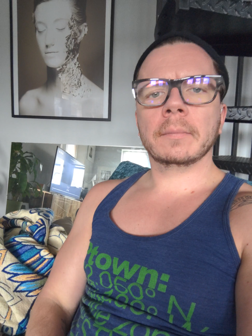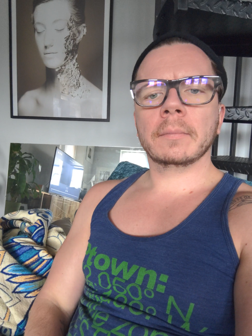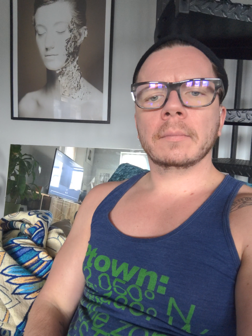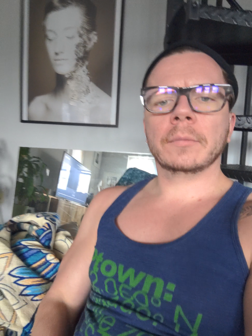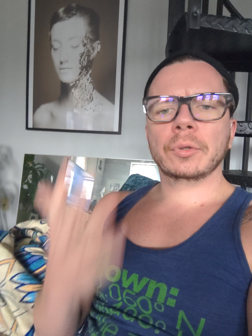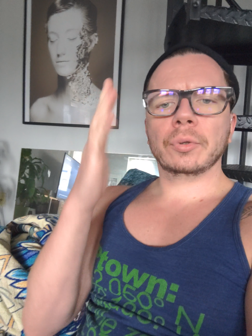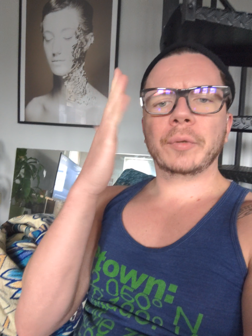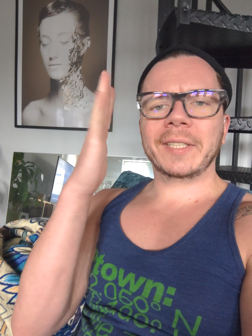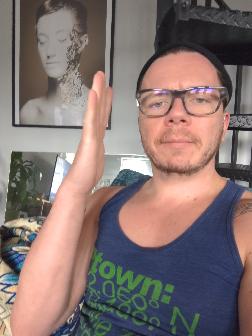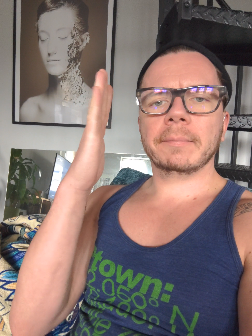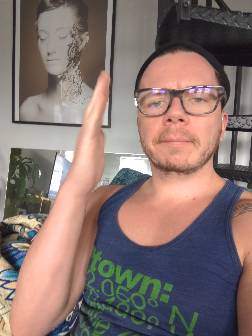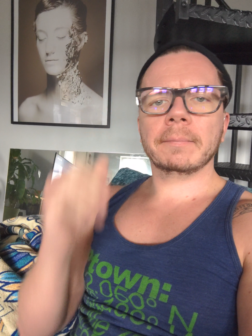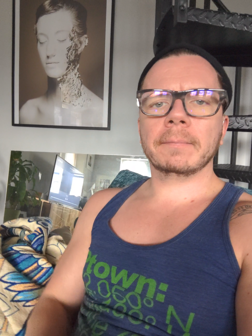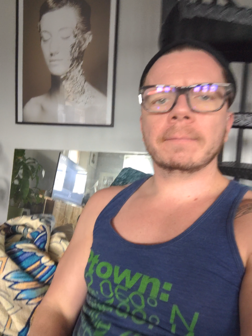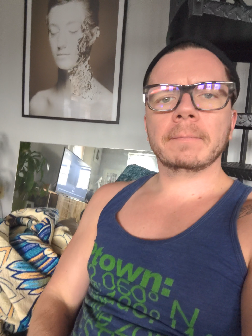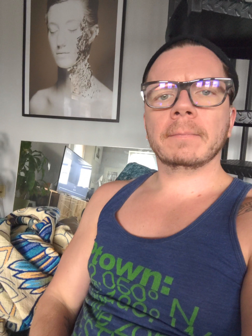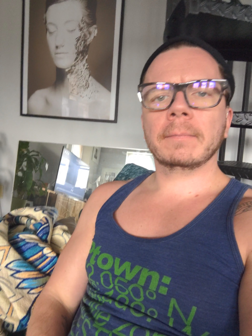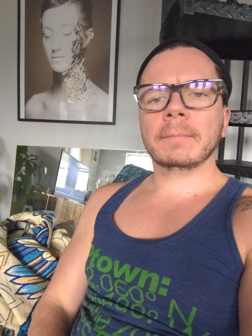tree